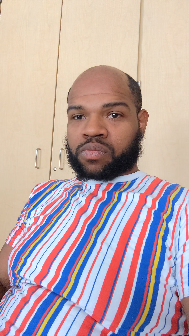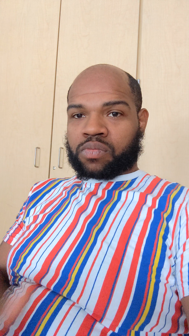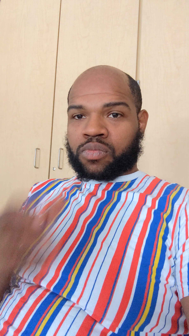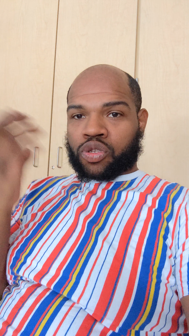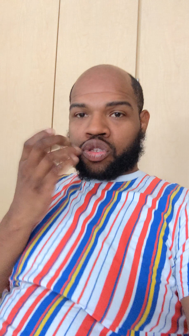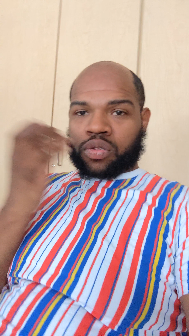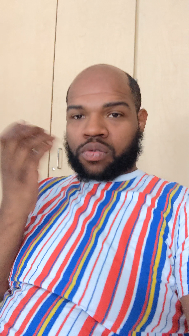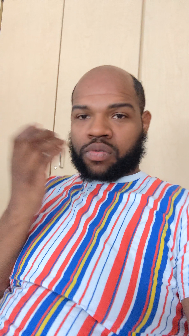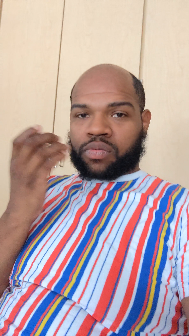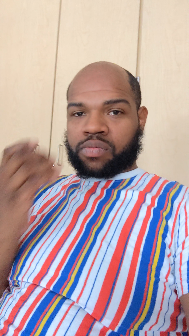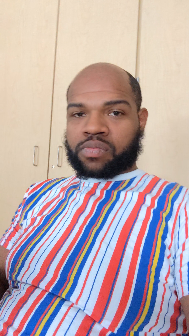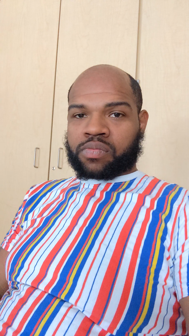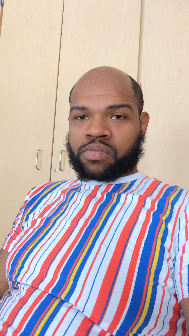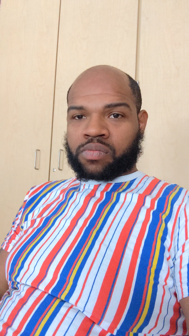shake